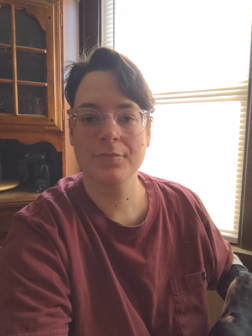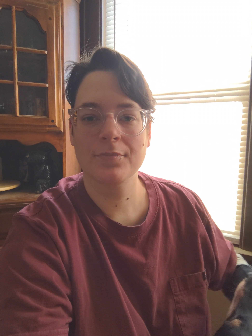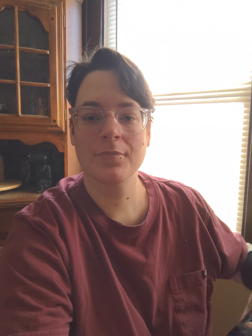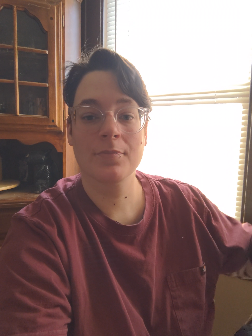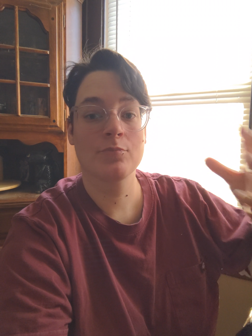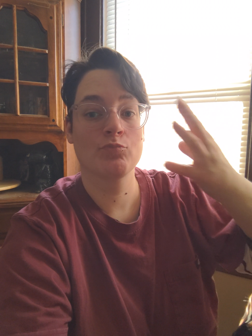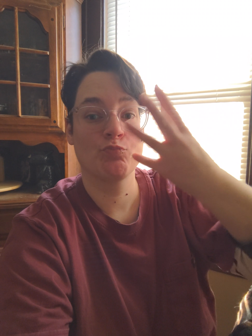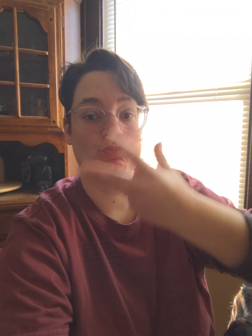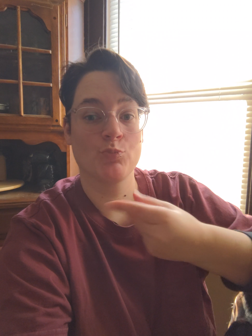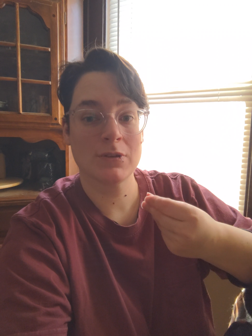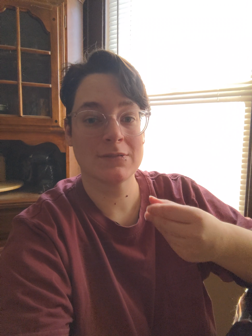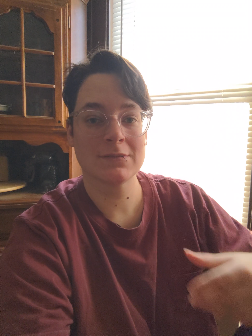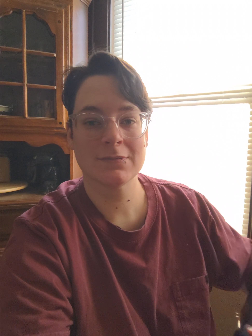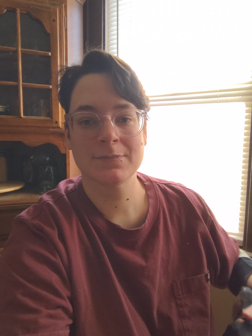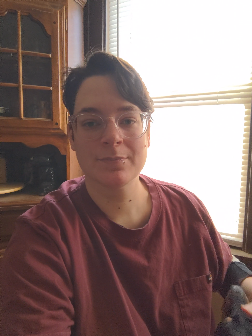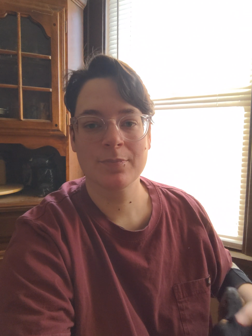pretty